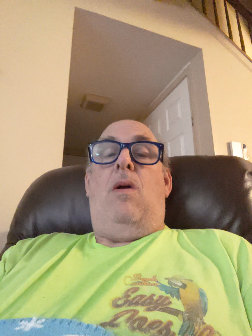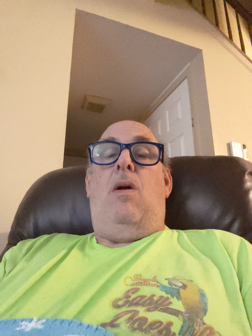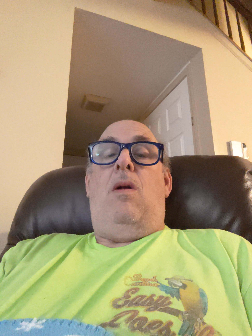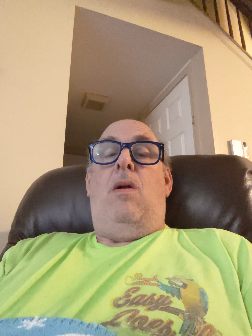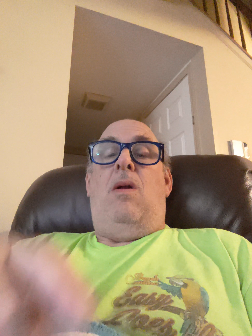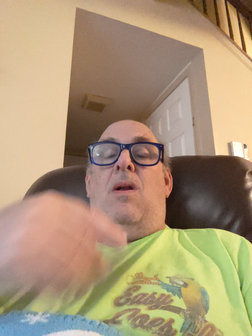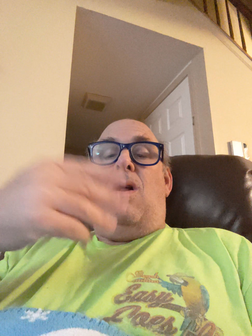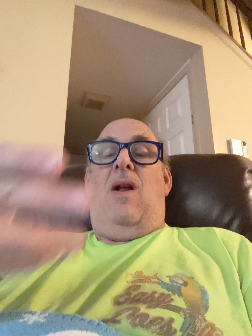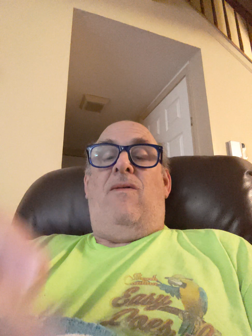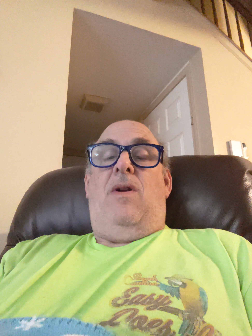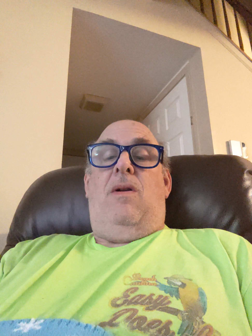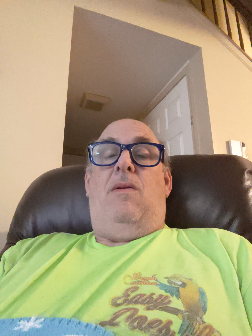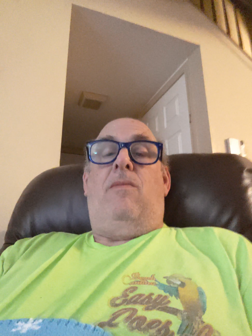give